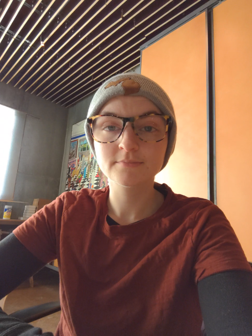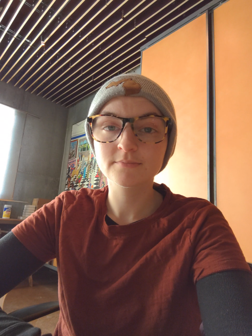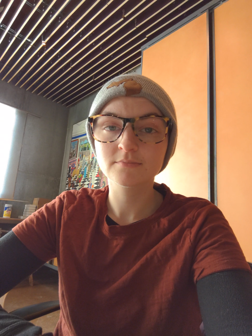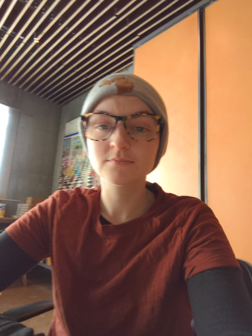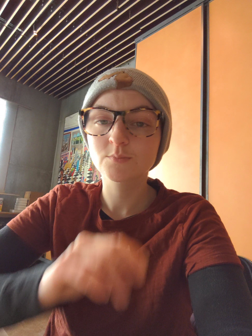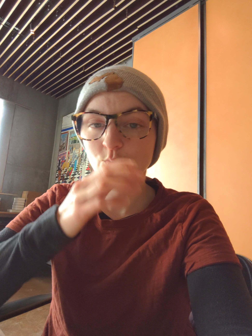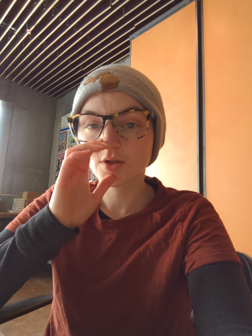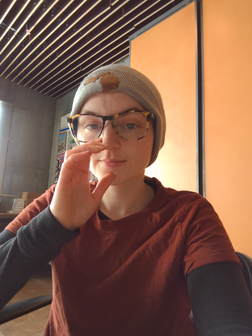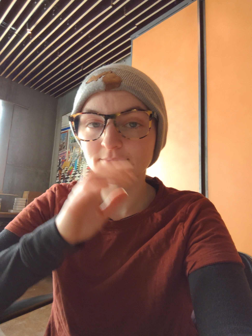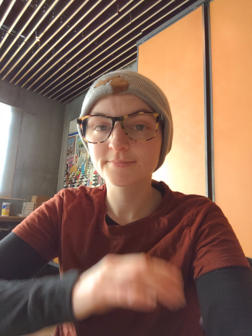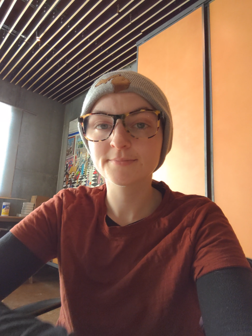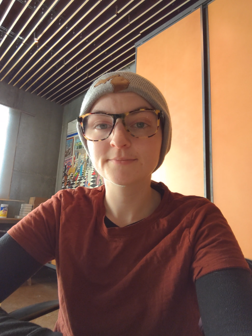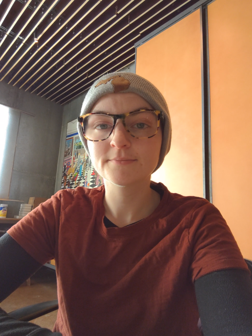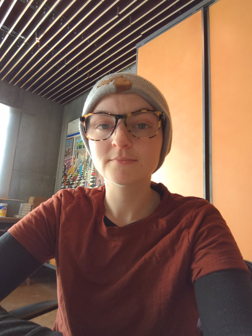drink